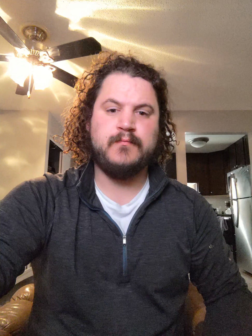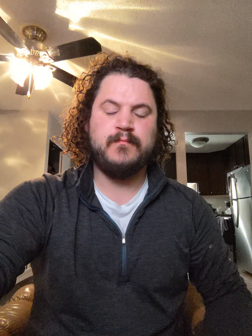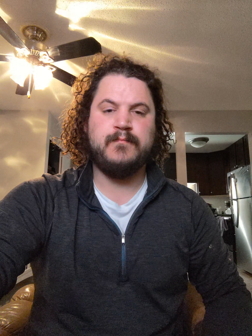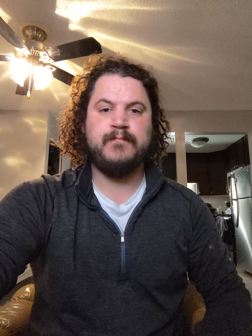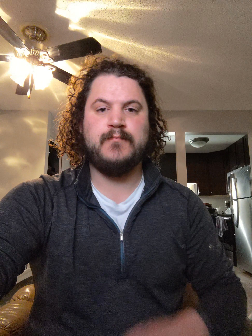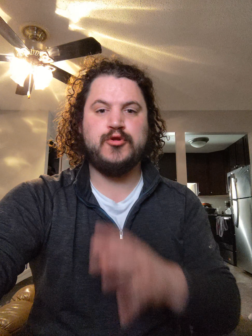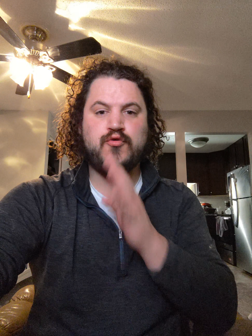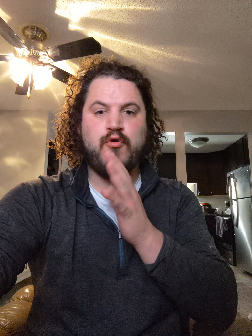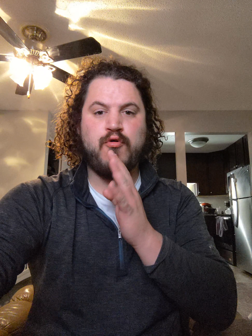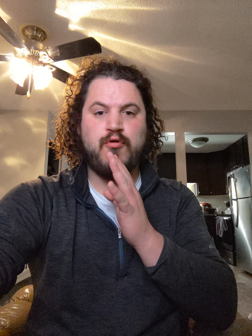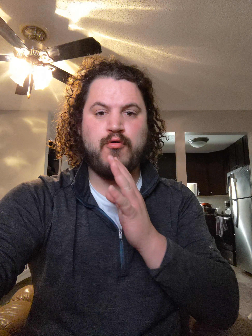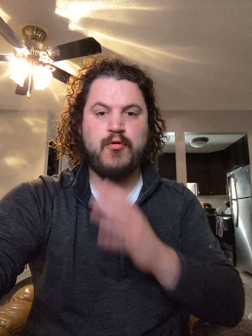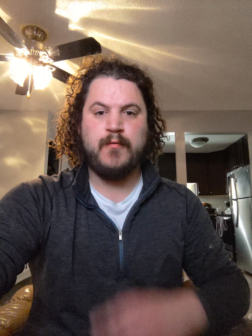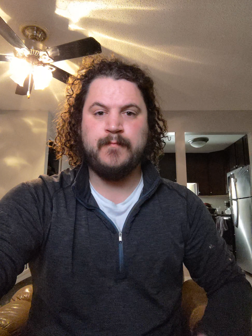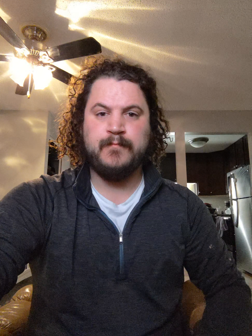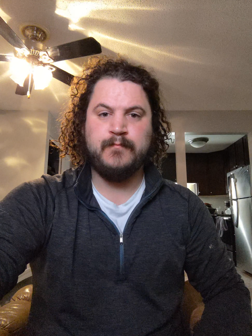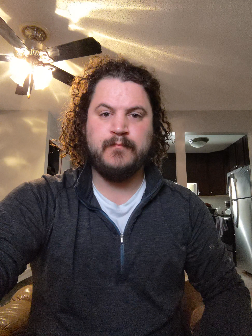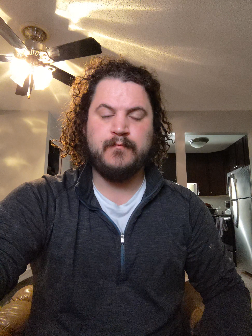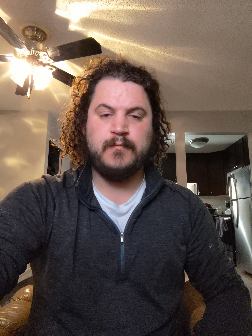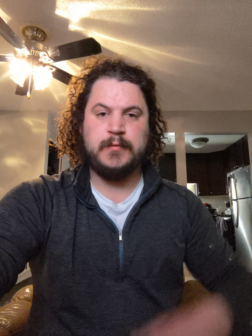talk